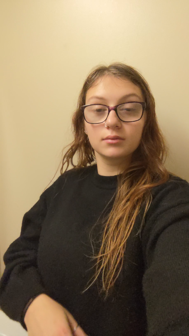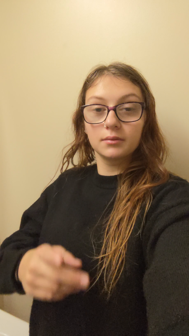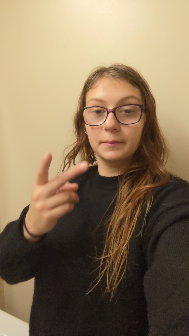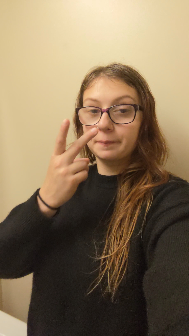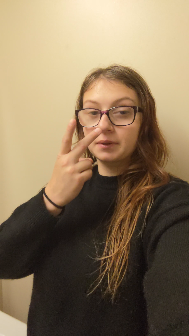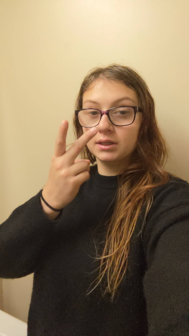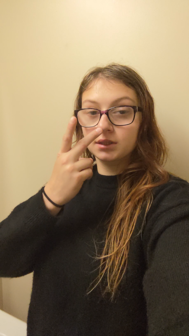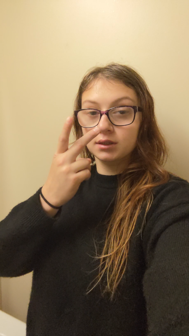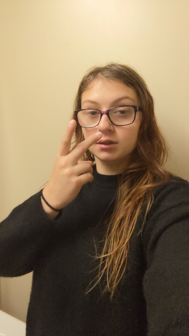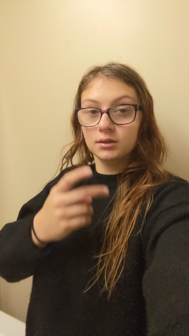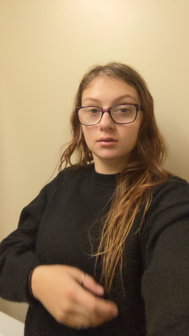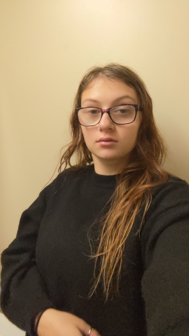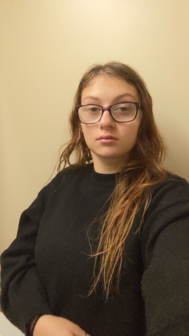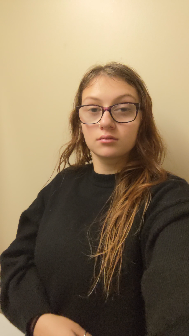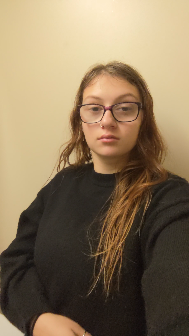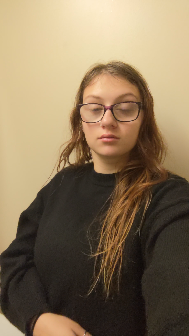penis